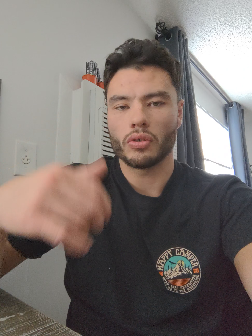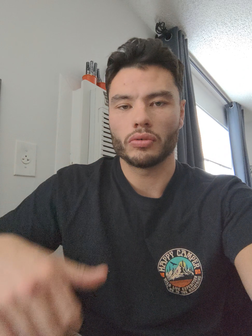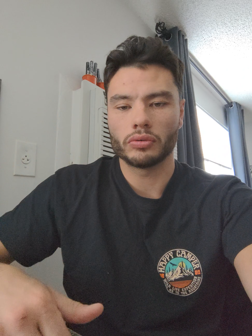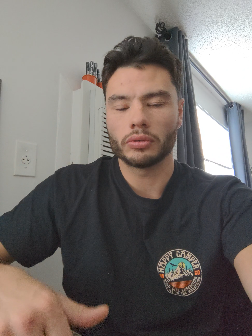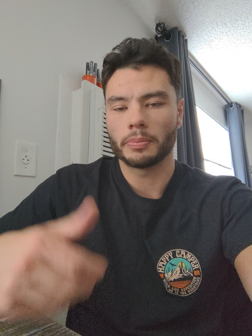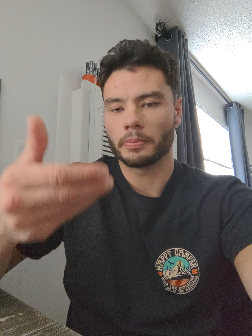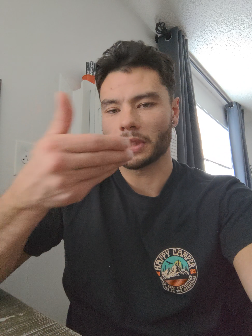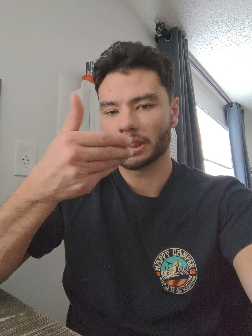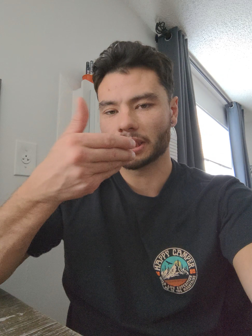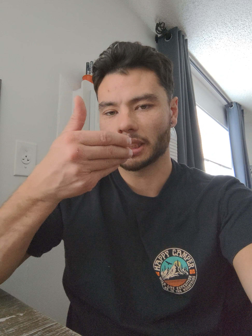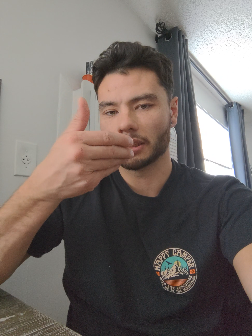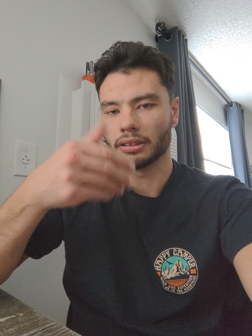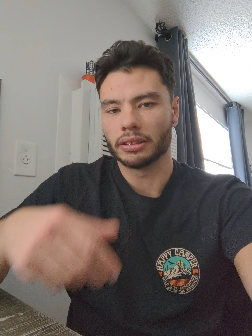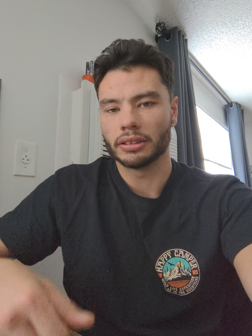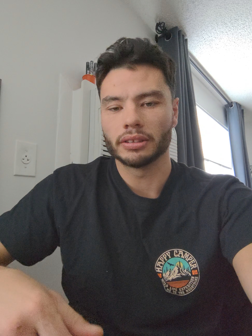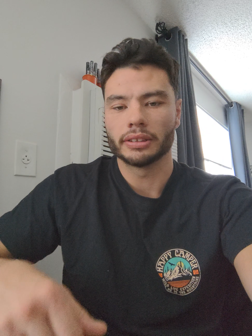pizza